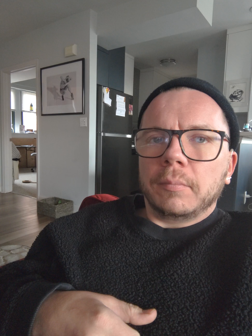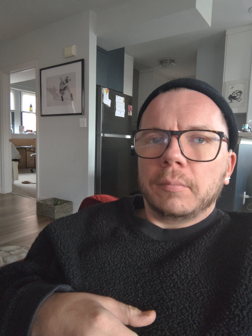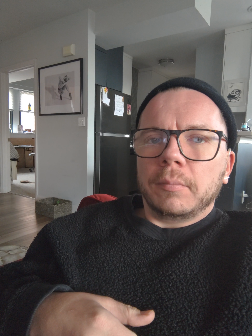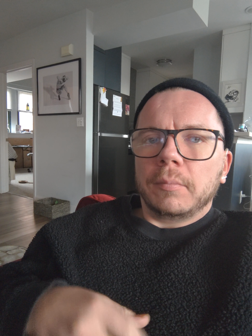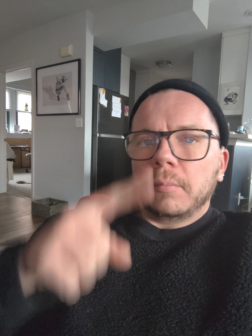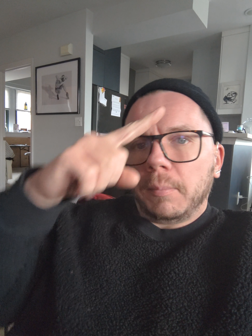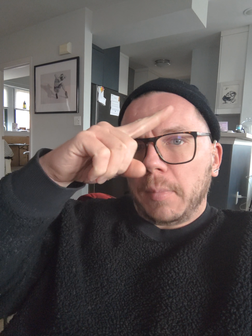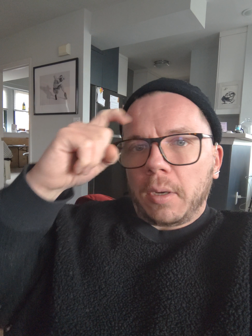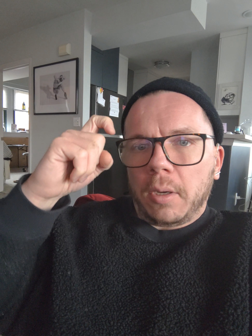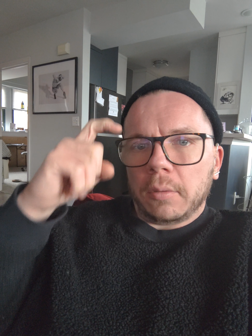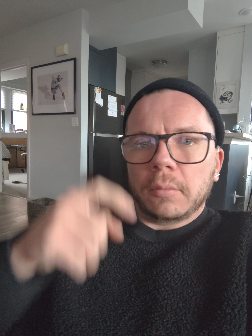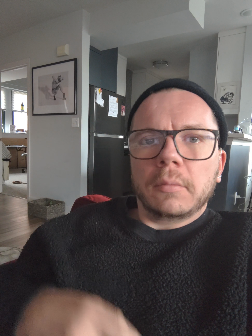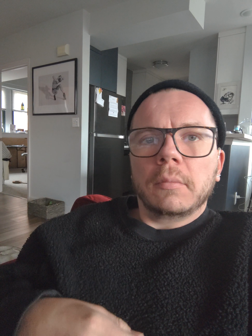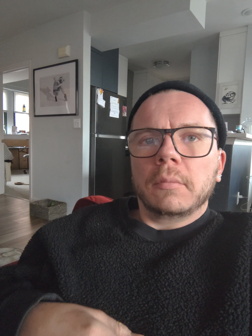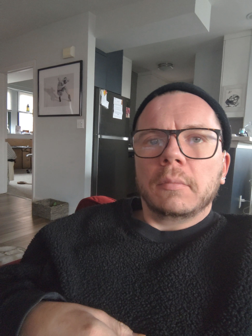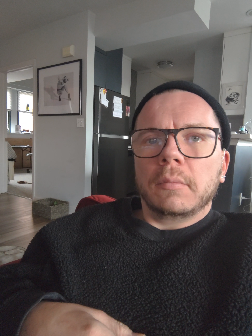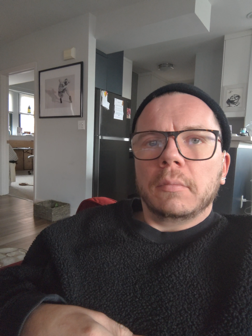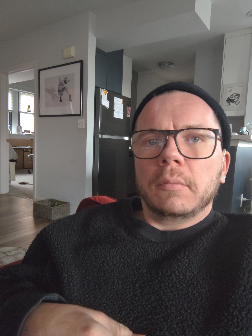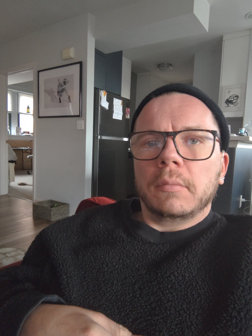because